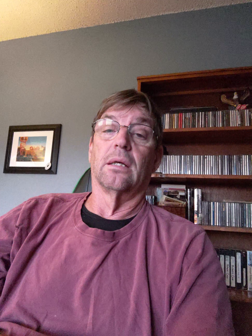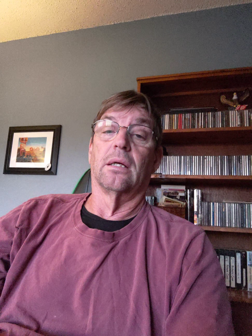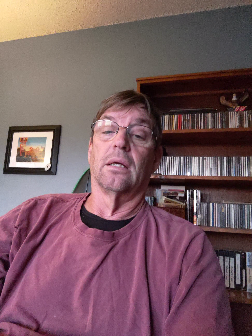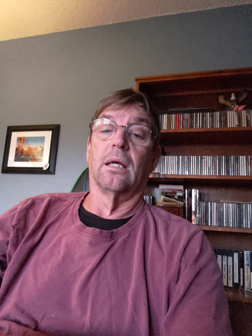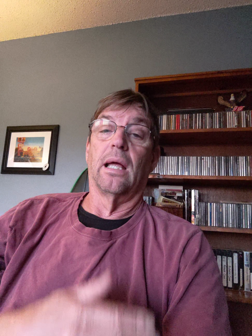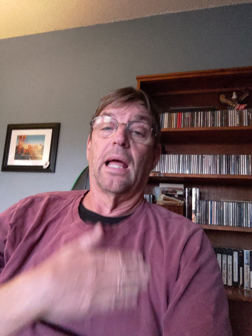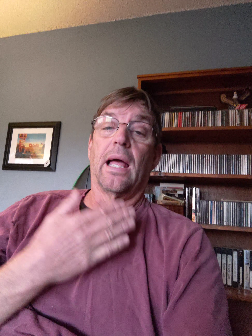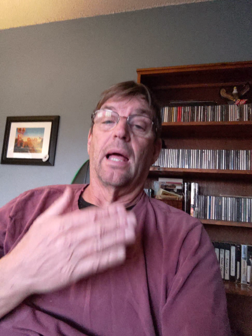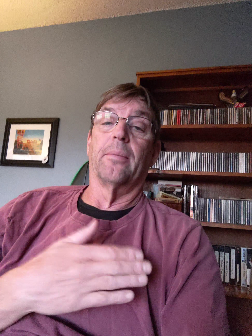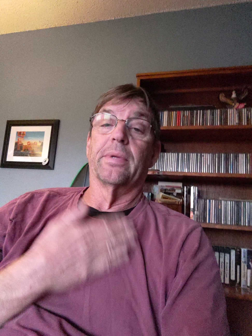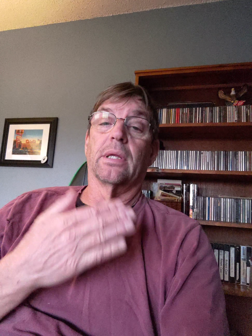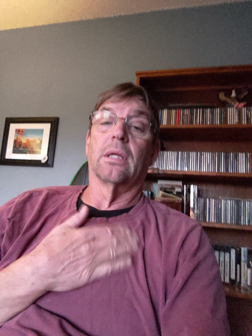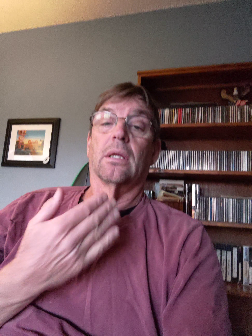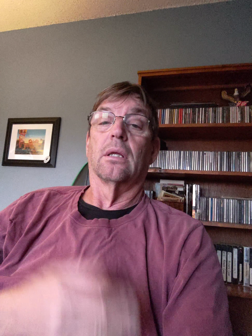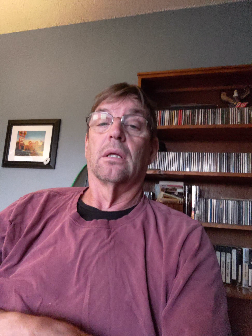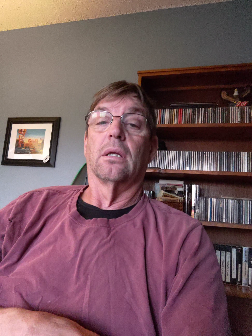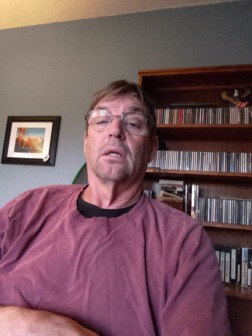happy